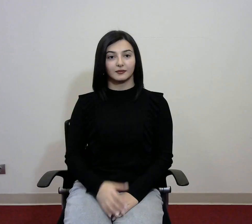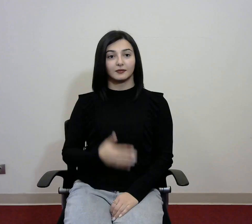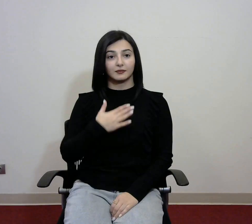mən